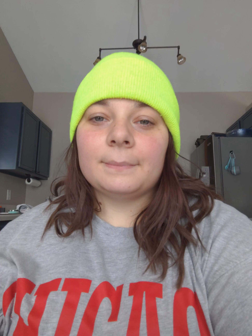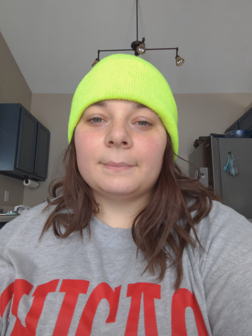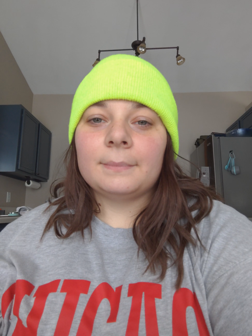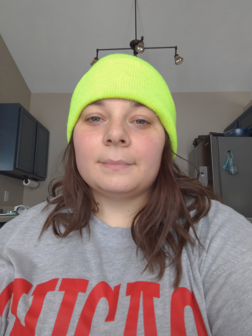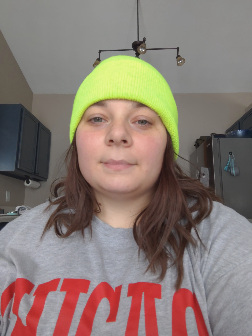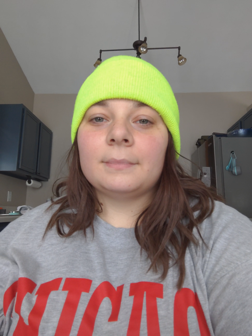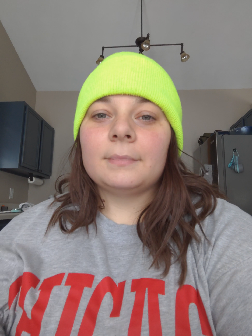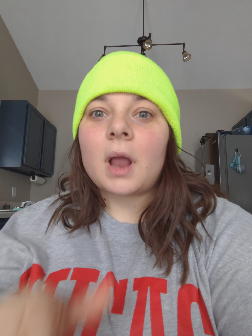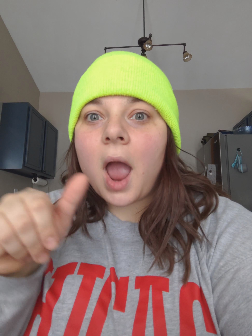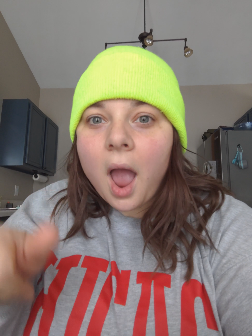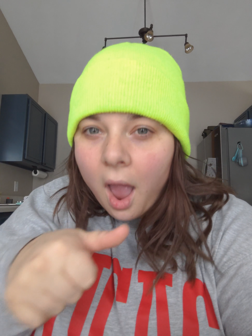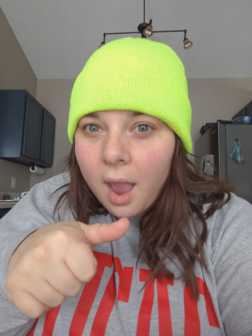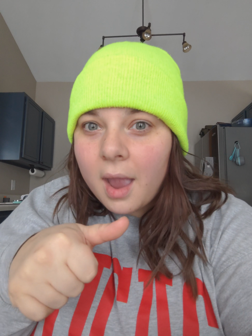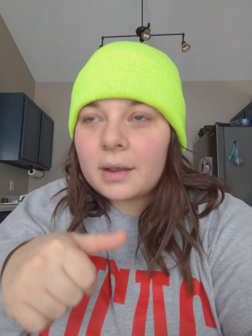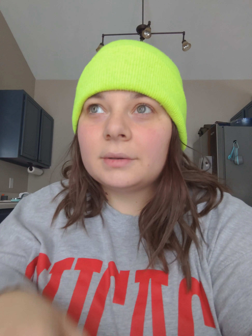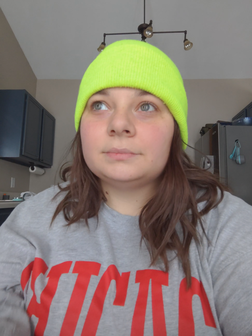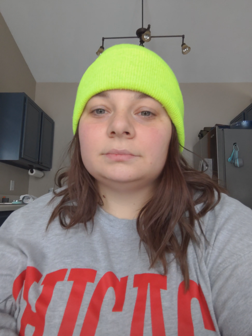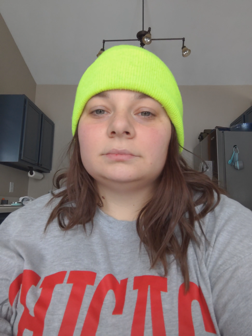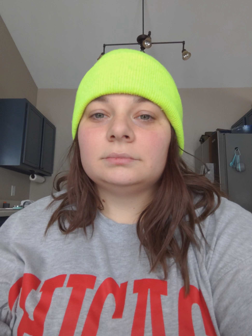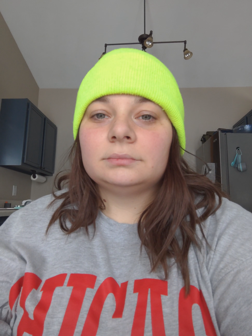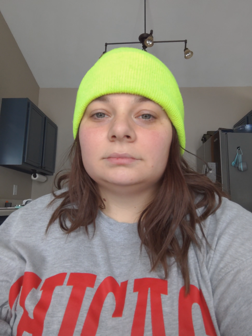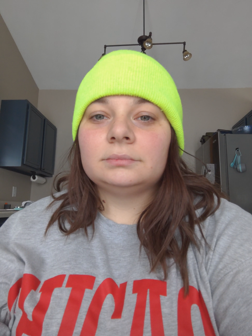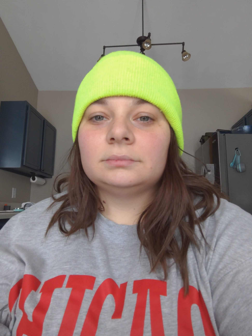hide